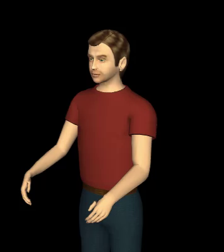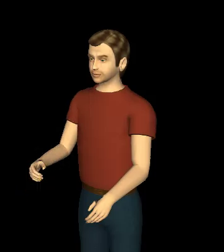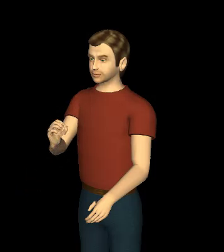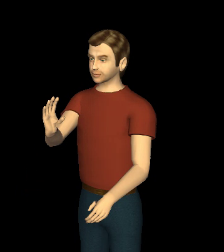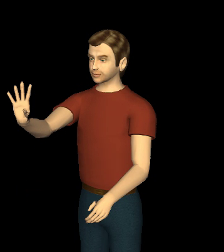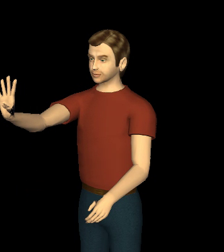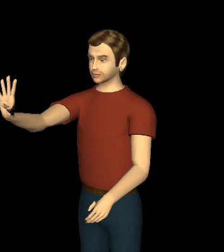يرسل